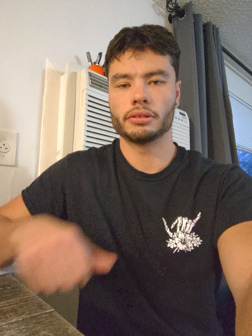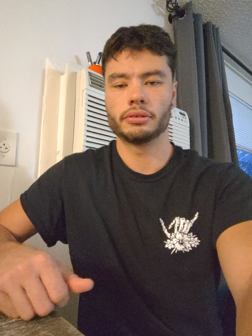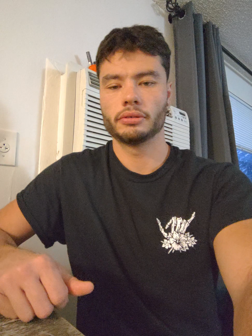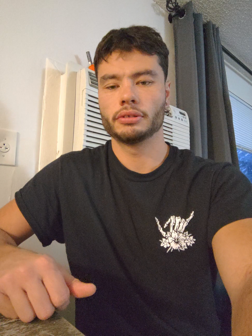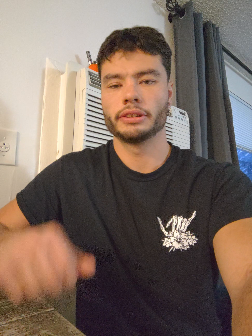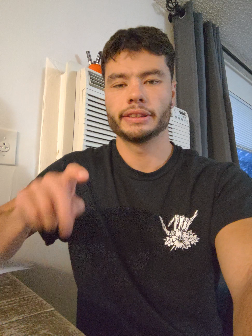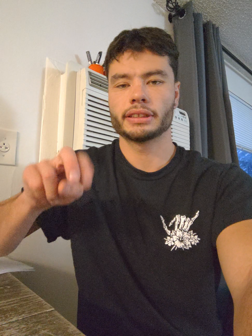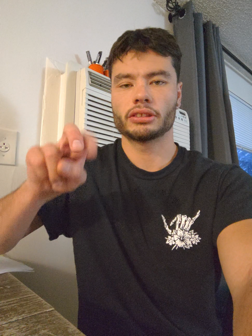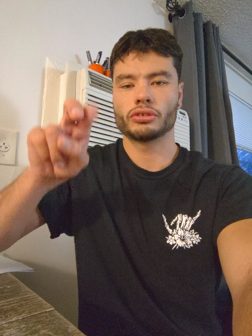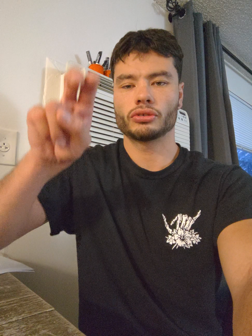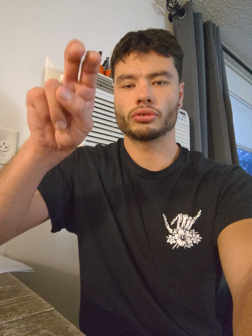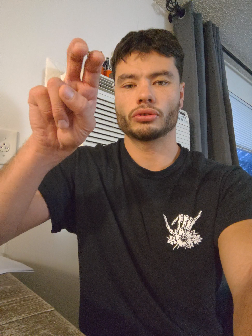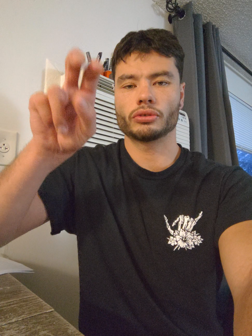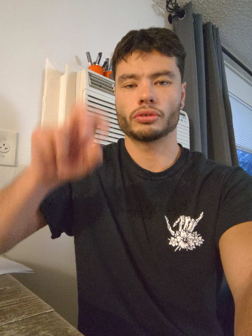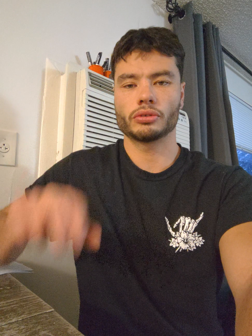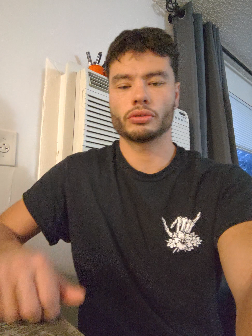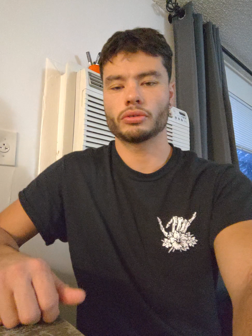stairs